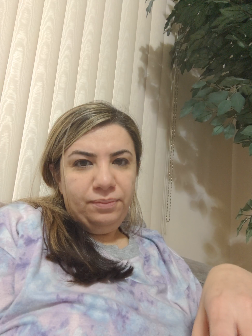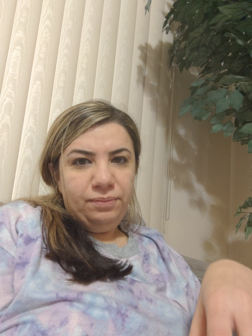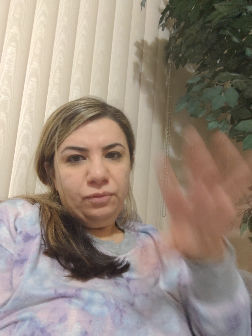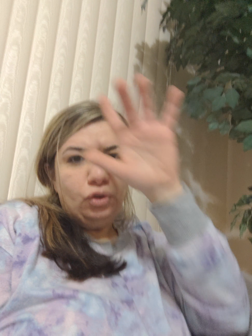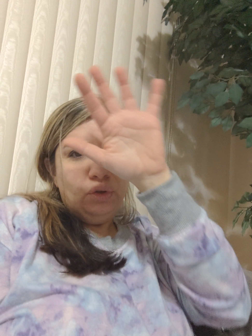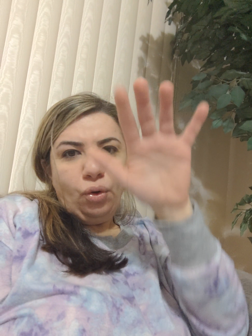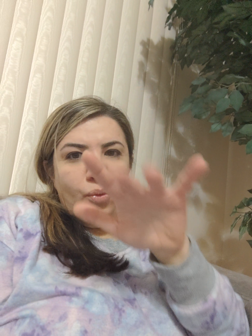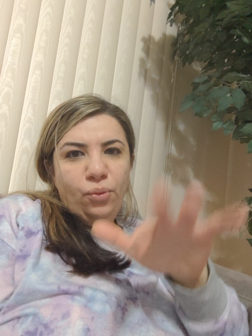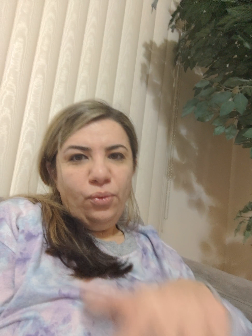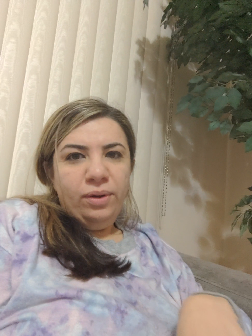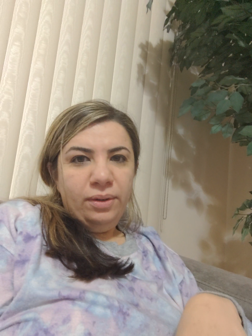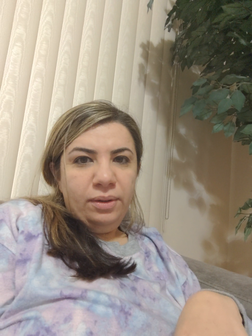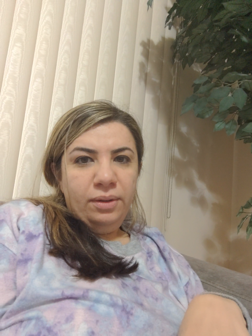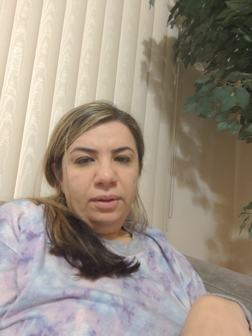snow